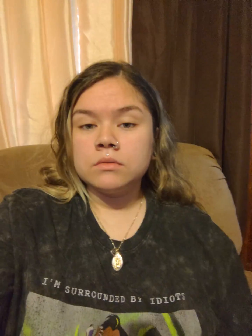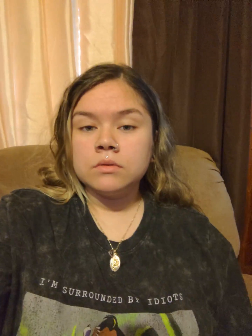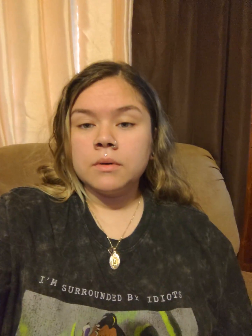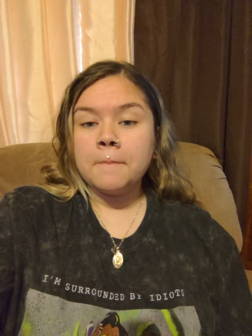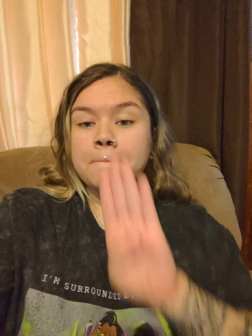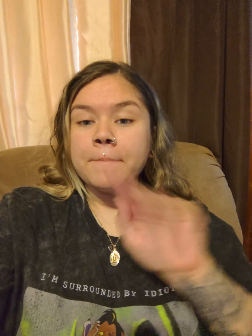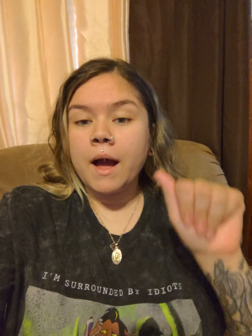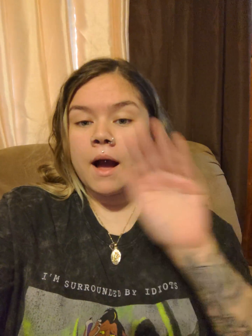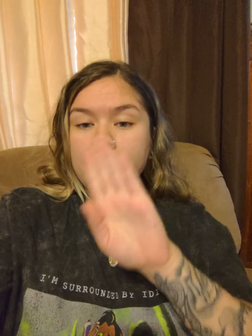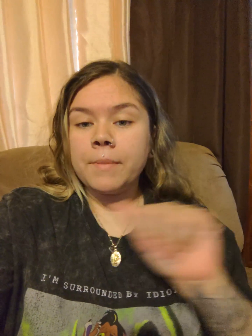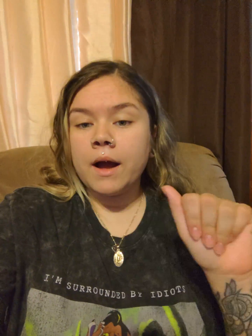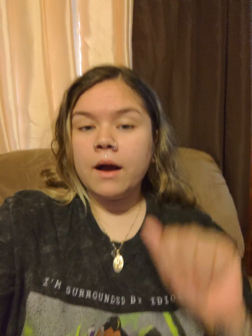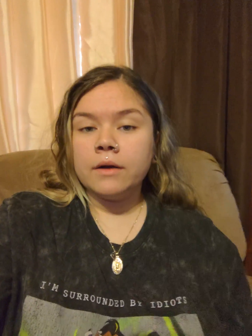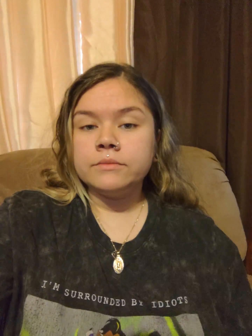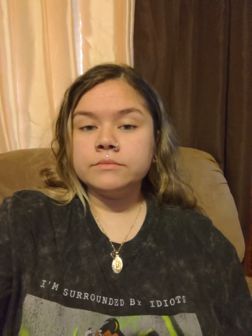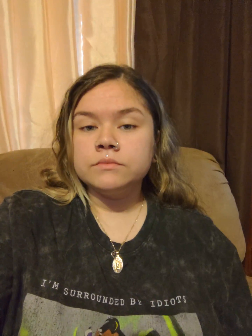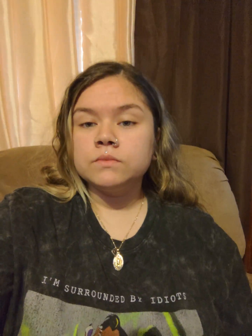baa baa